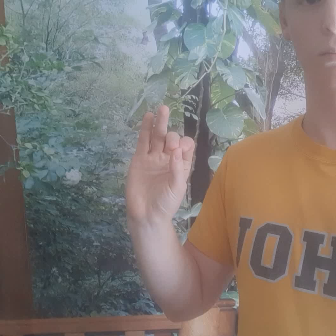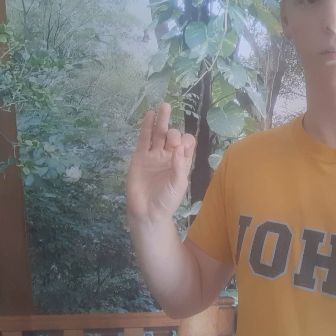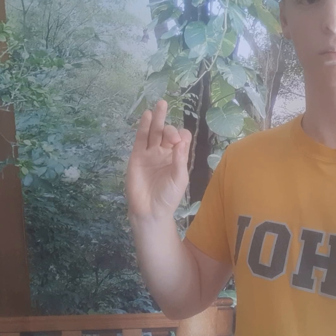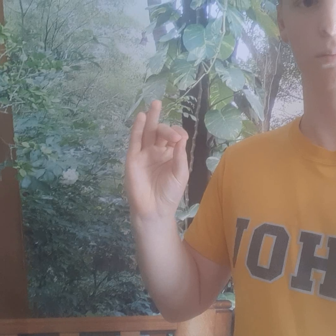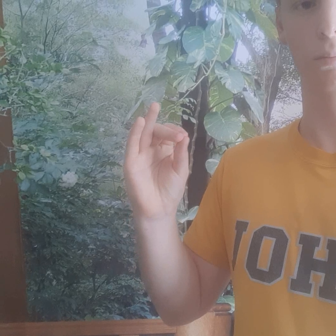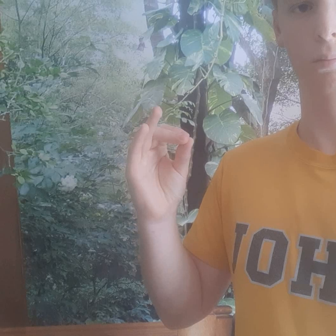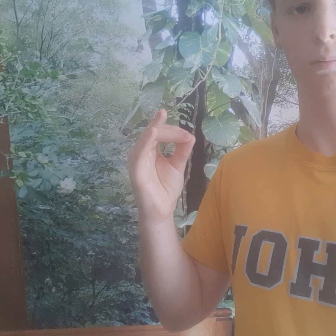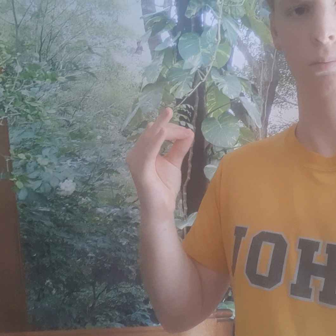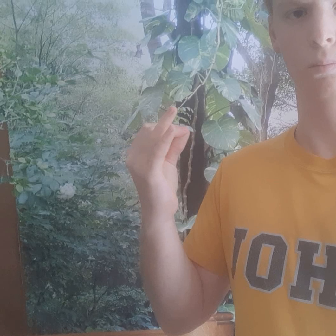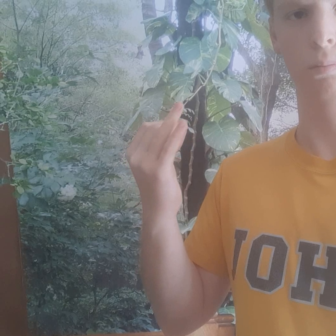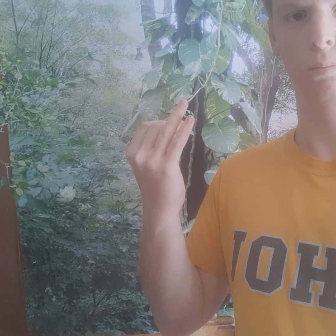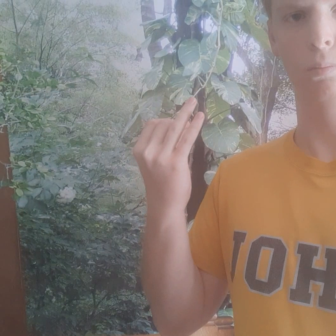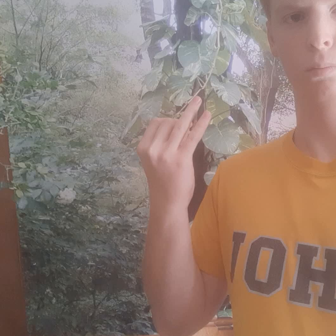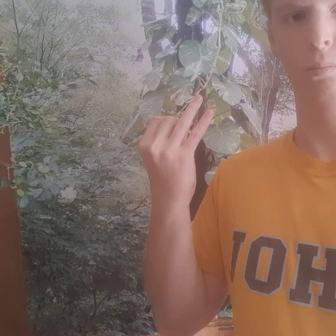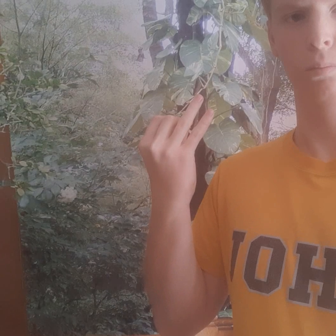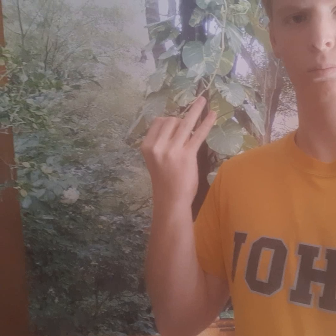Й